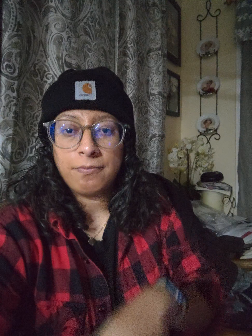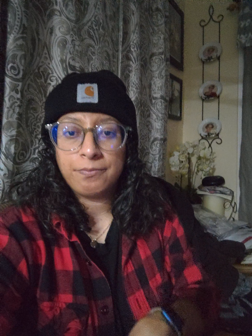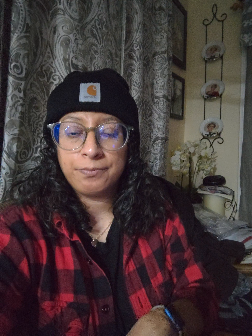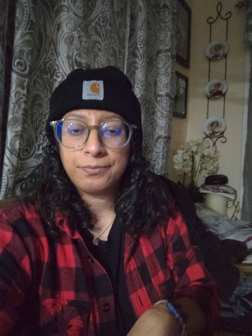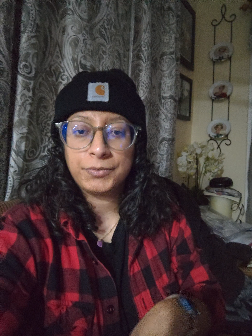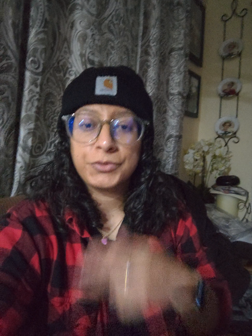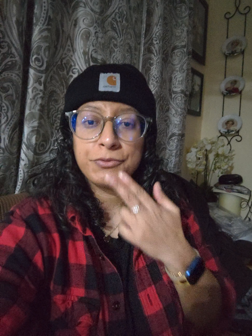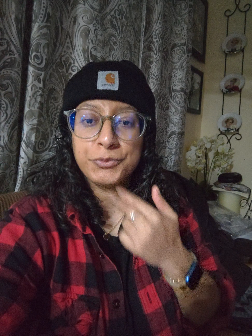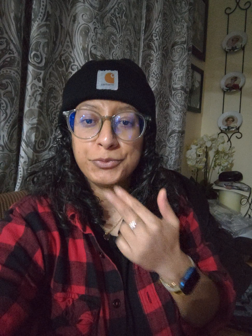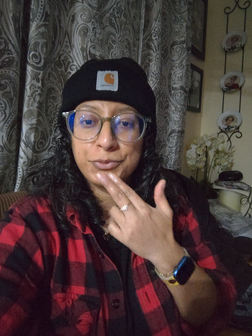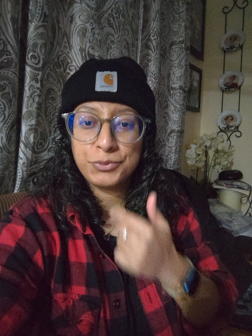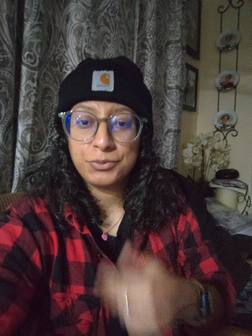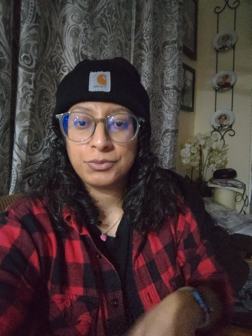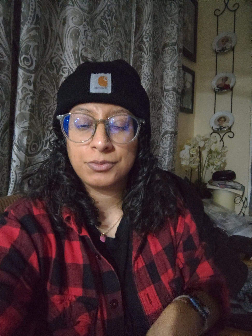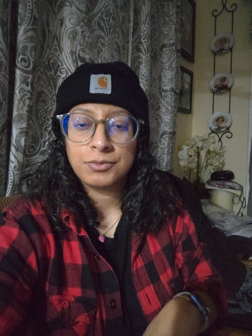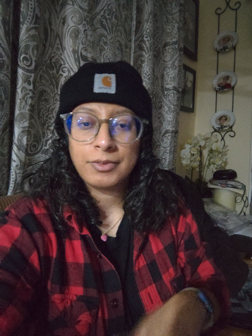cute